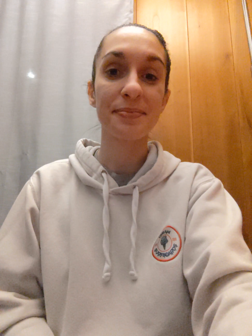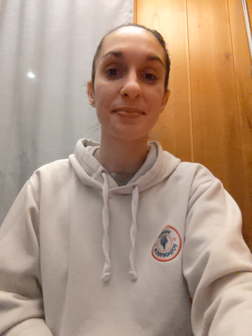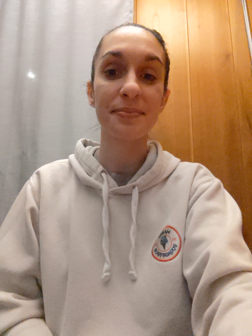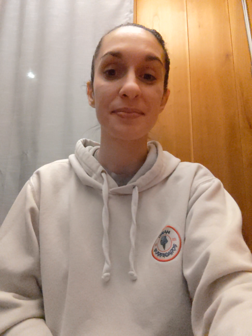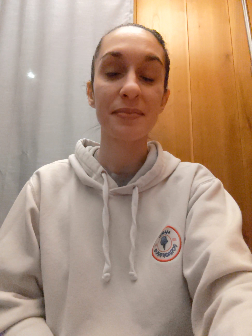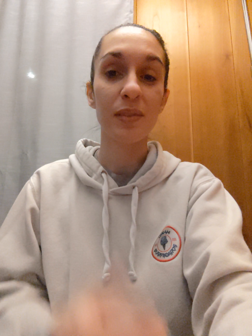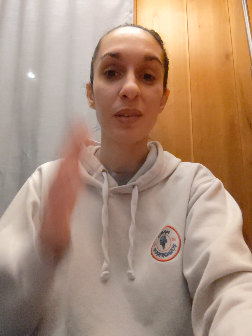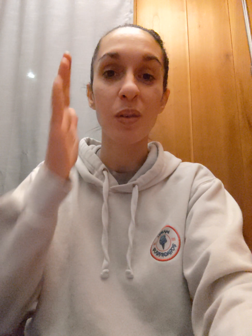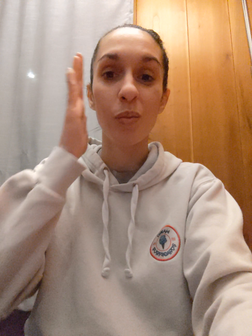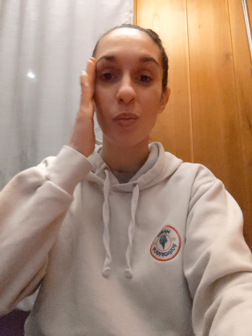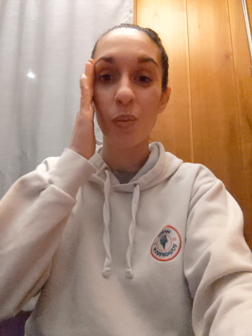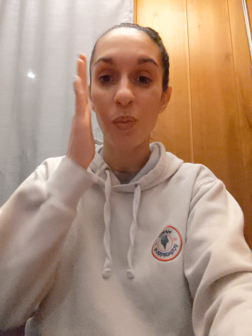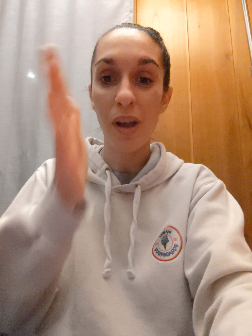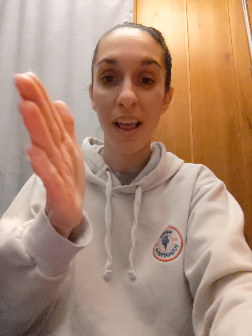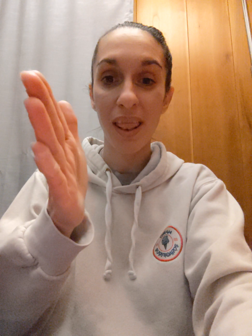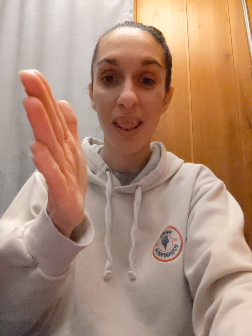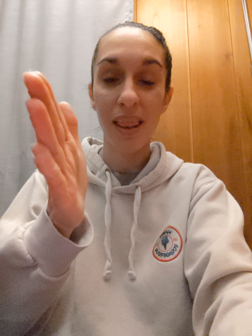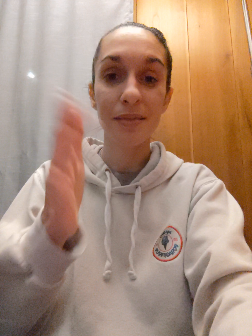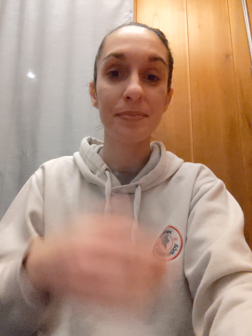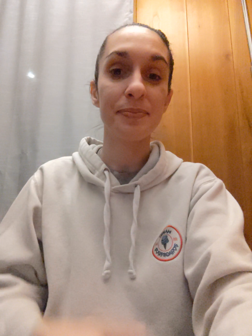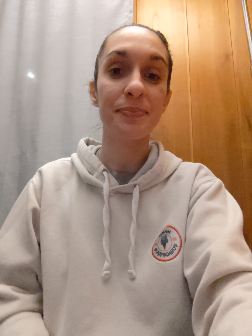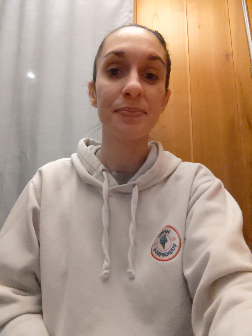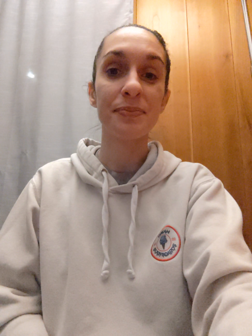will